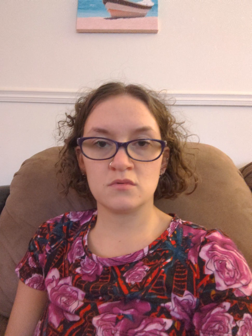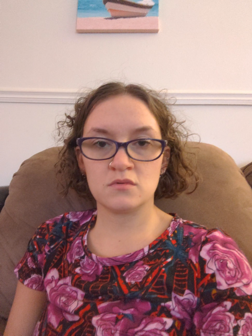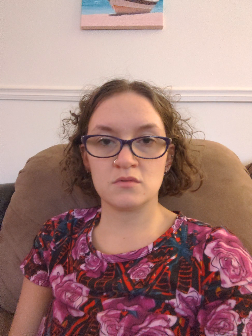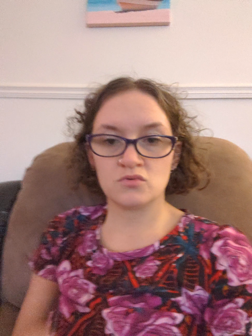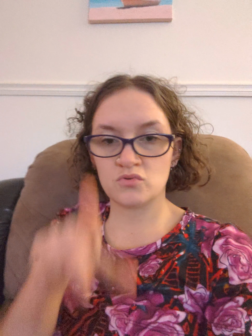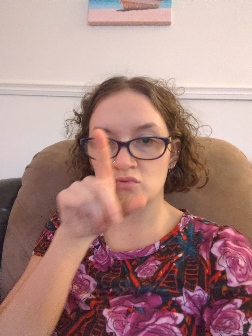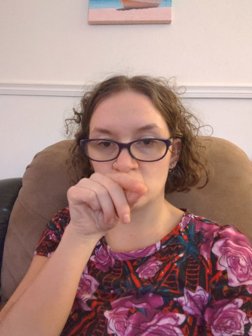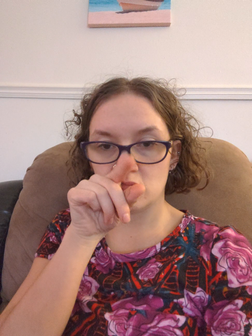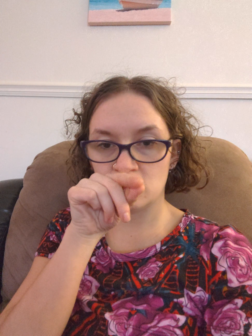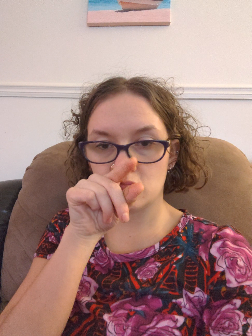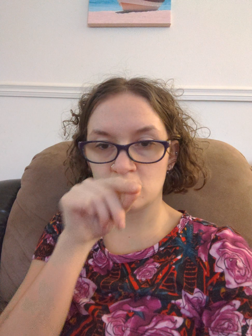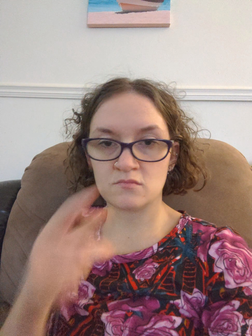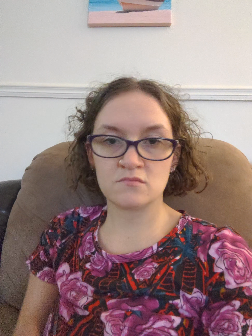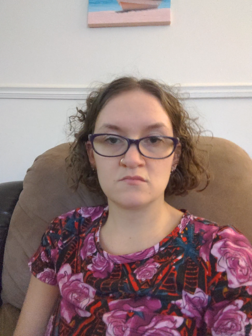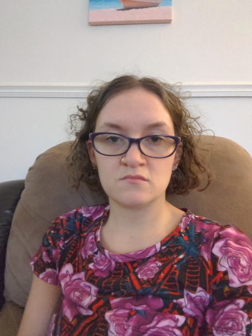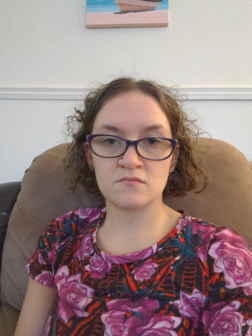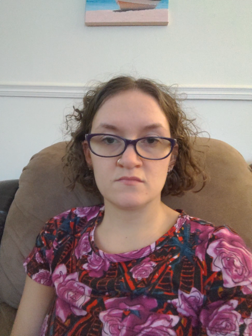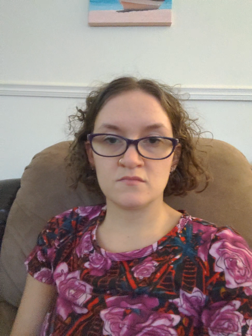hen